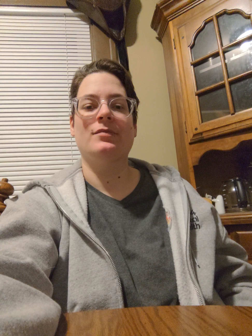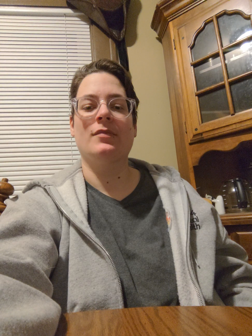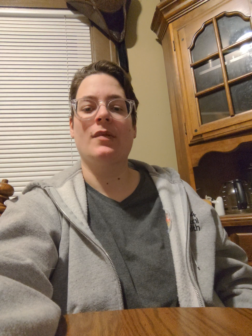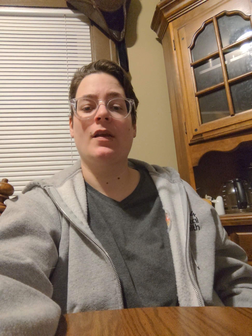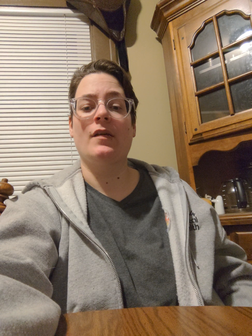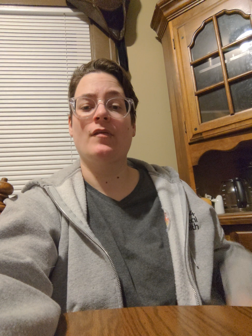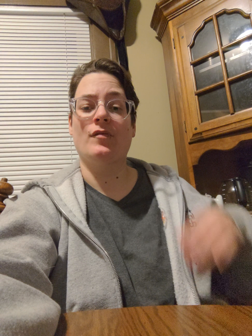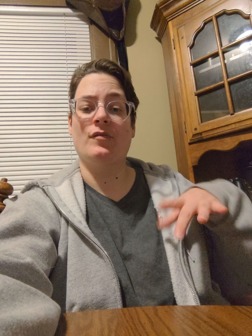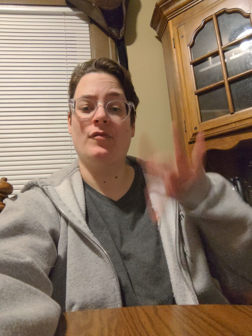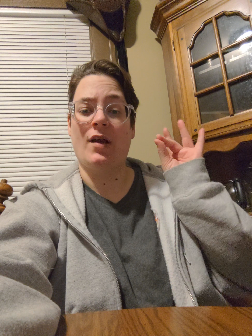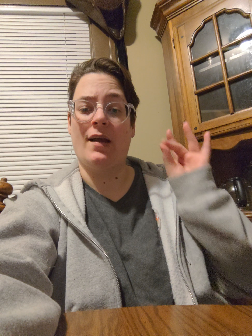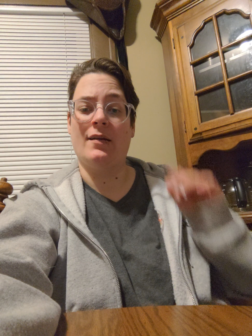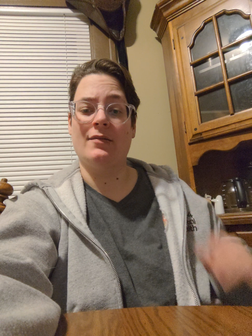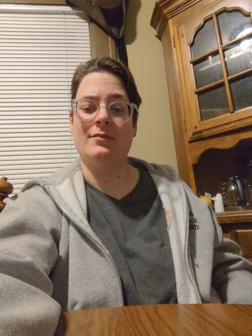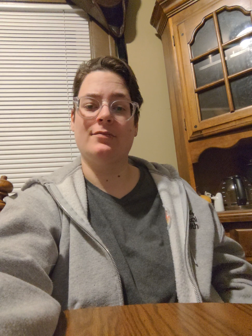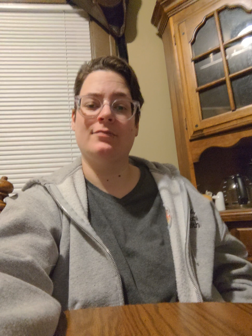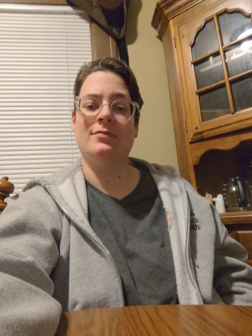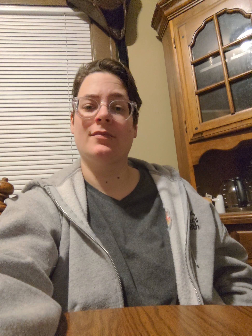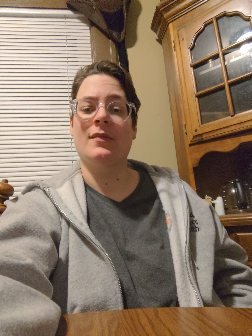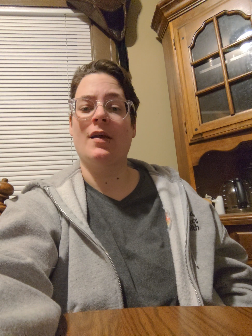find